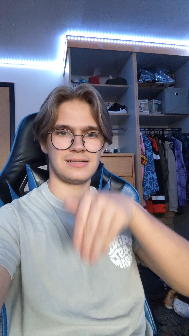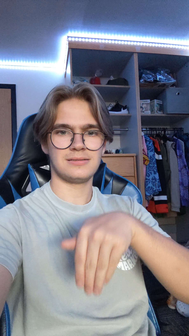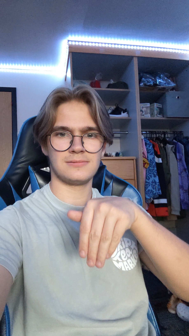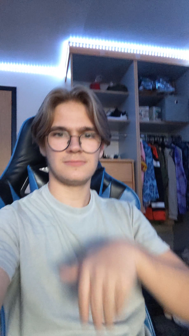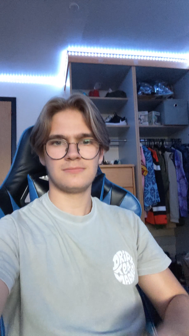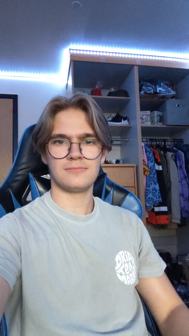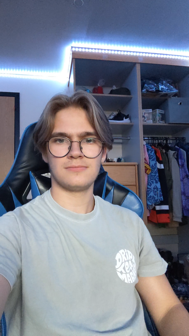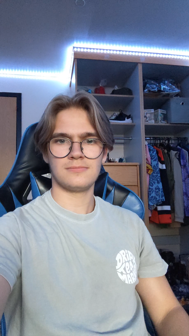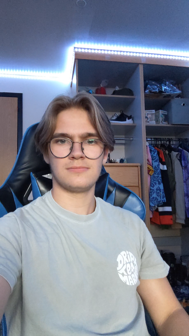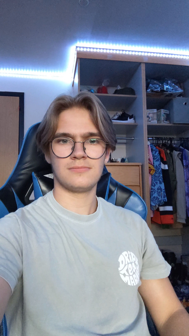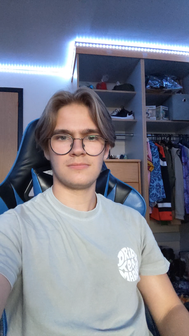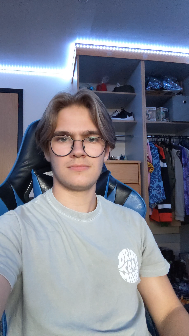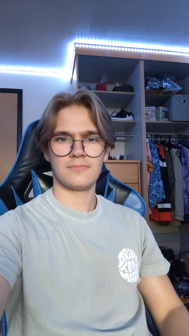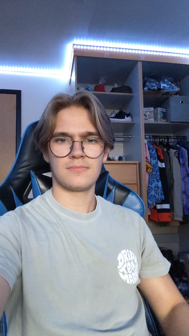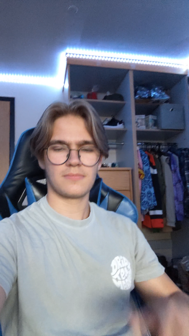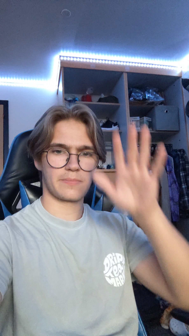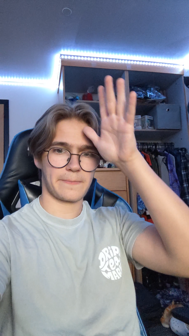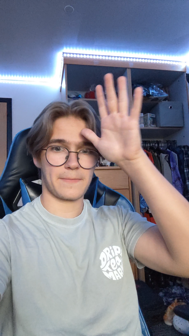moose